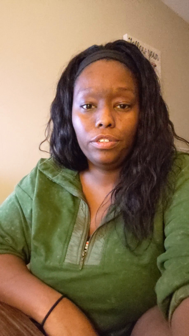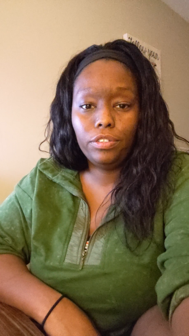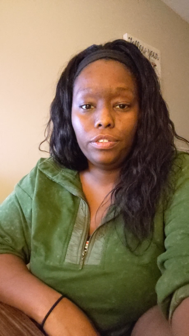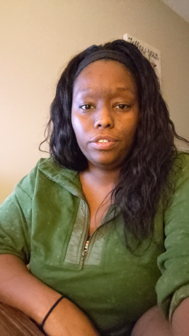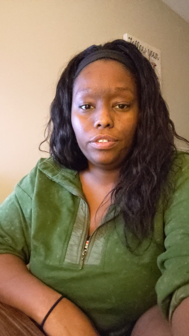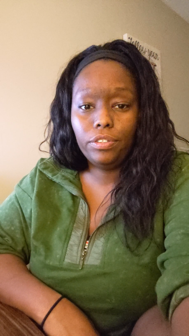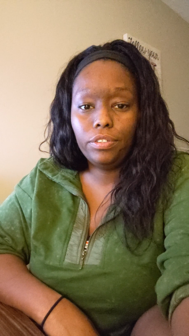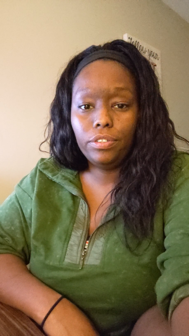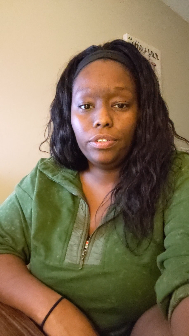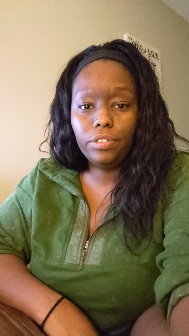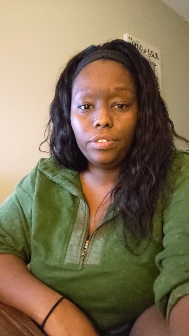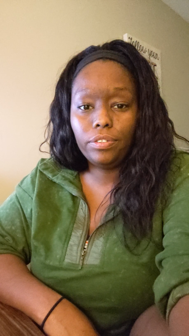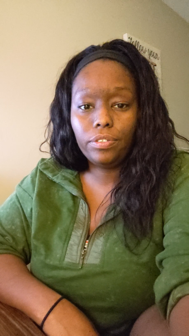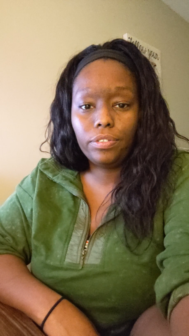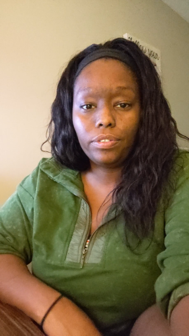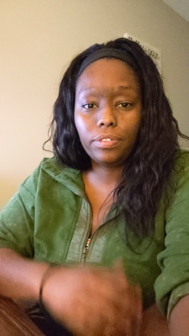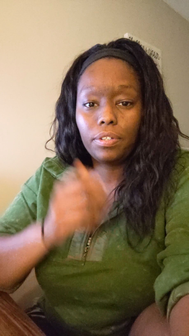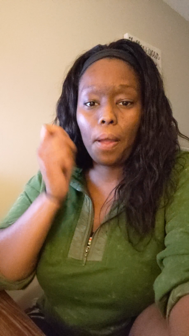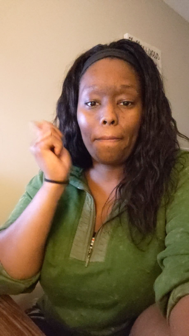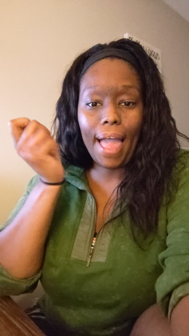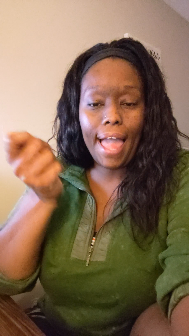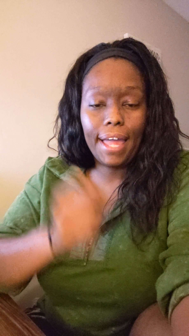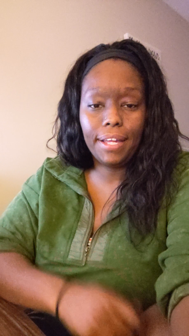bat